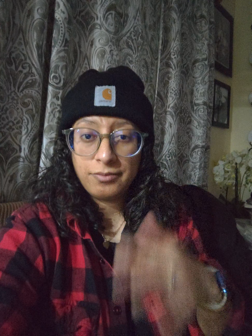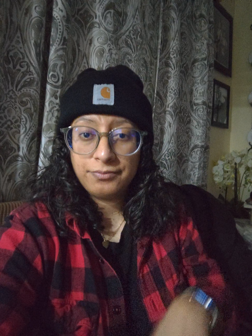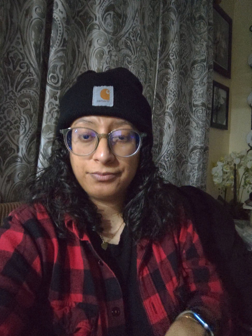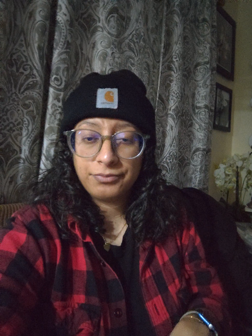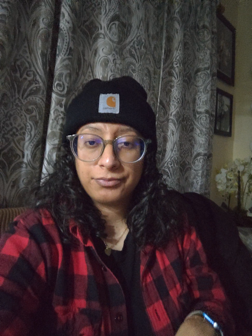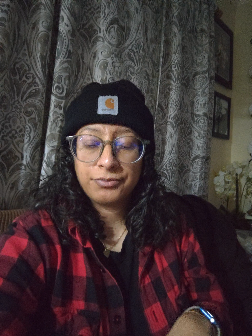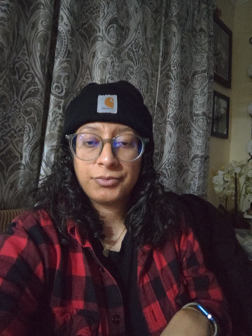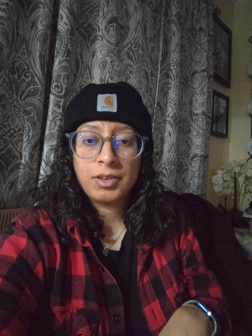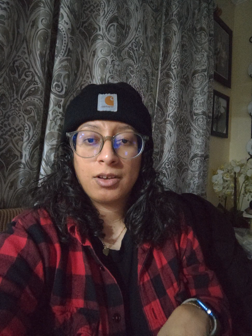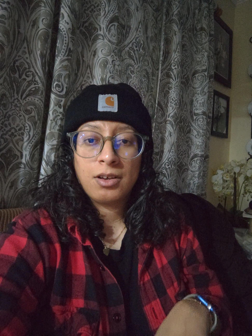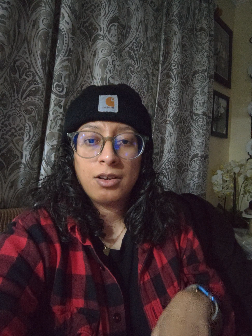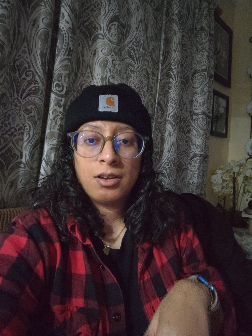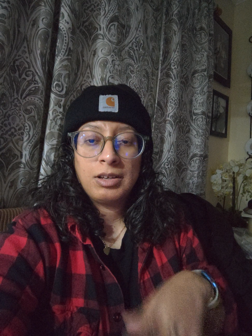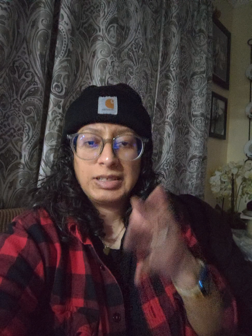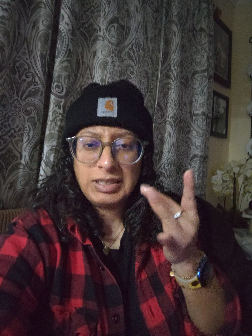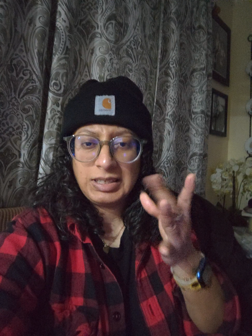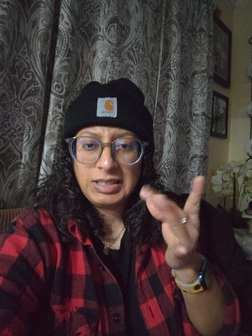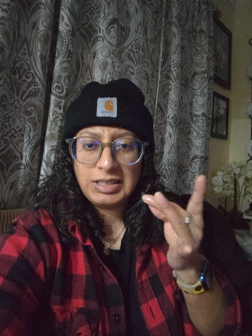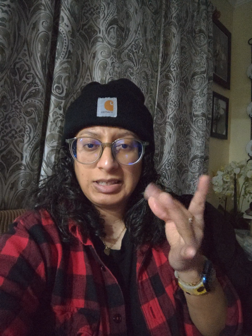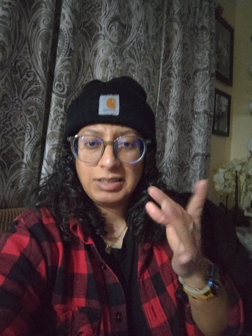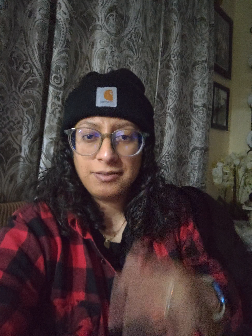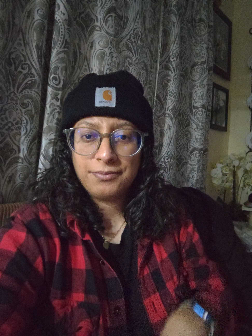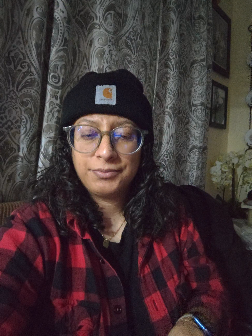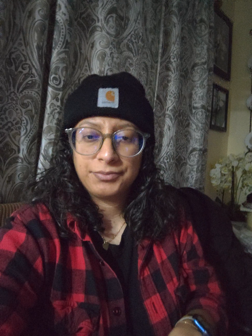sticky